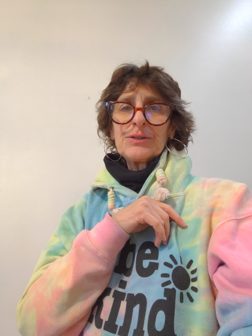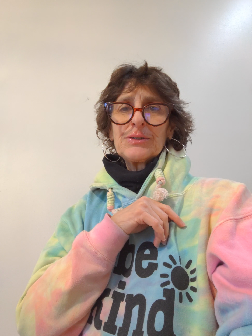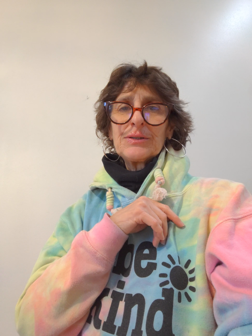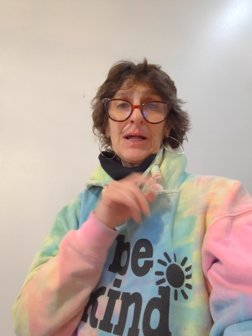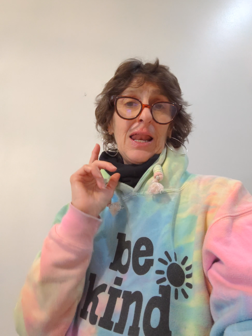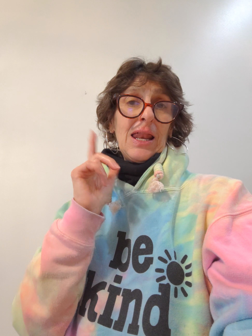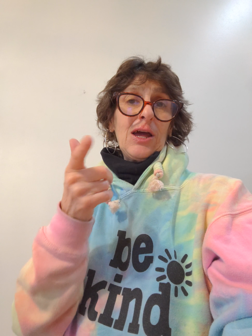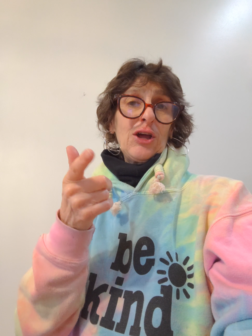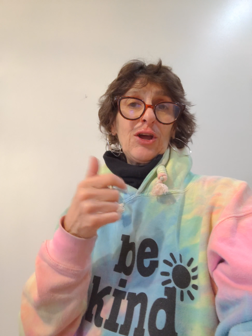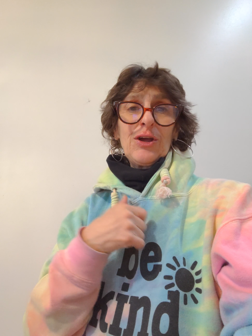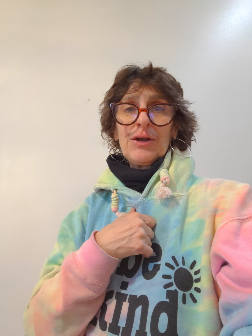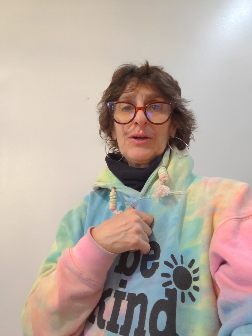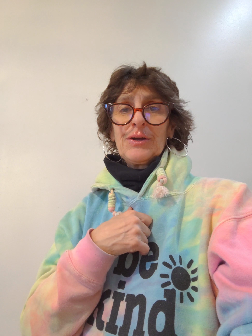later